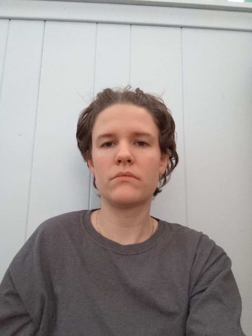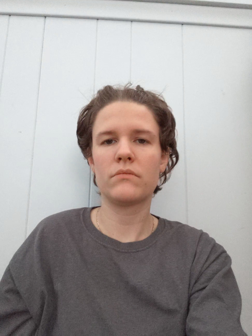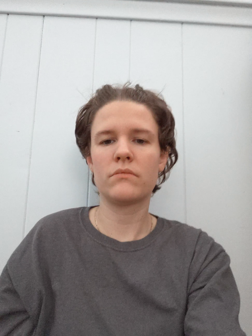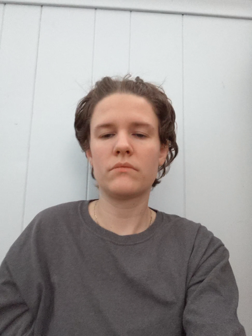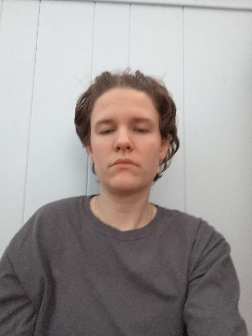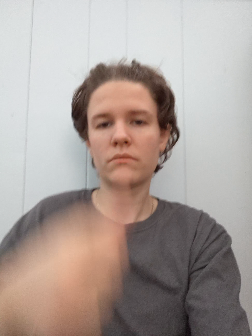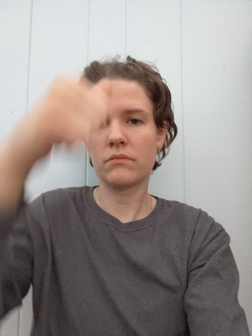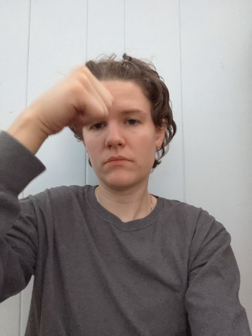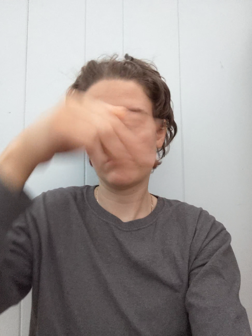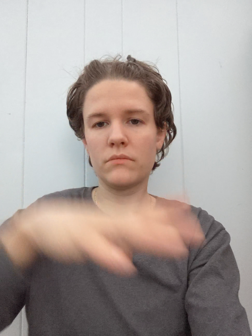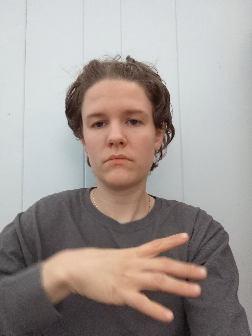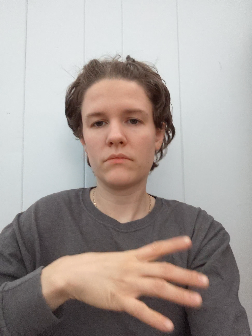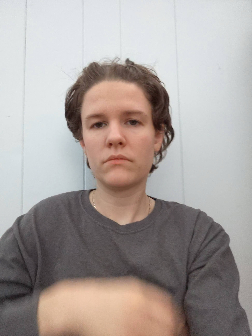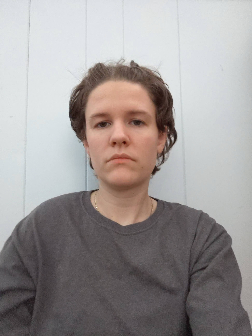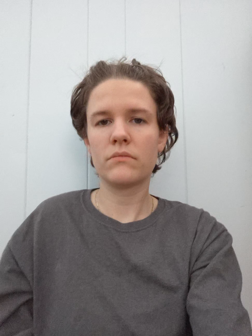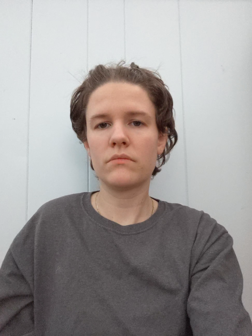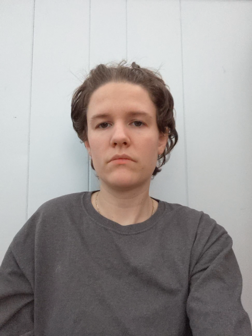man